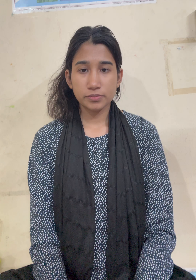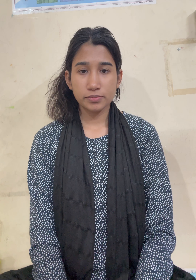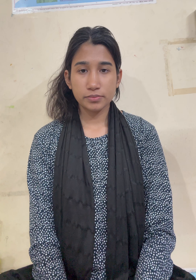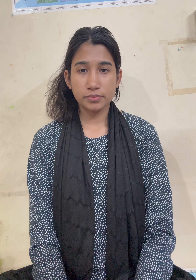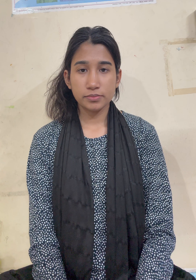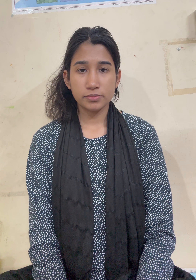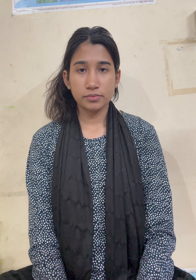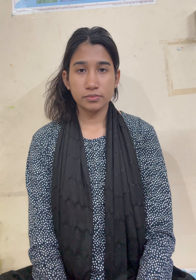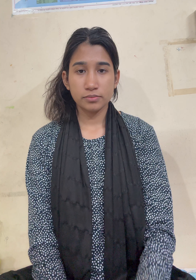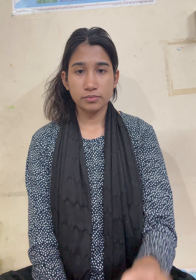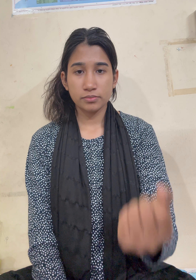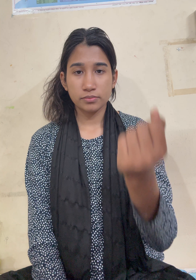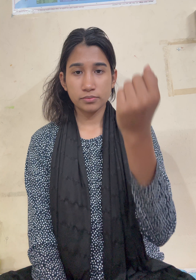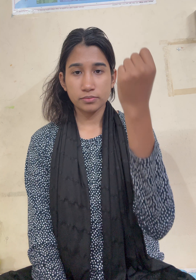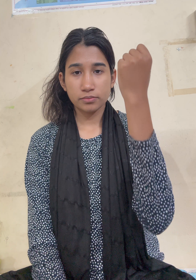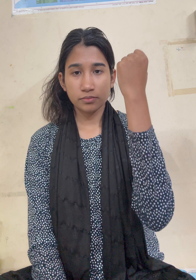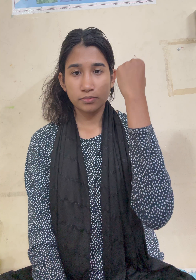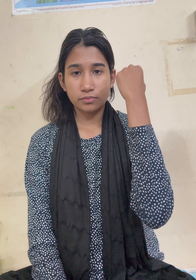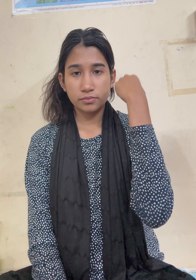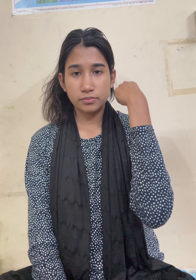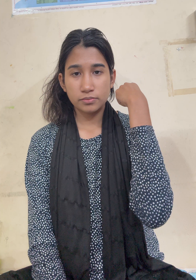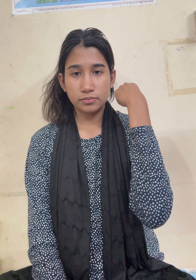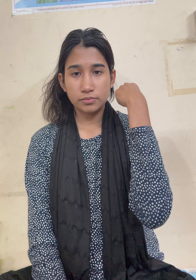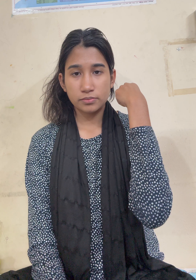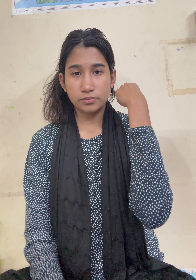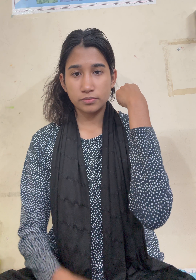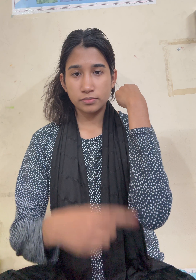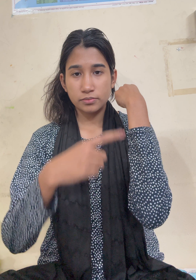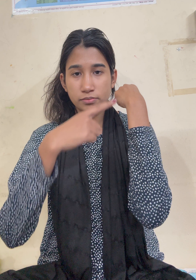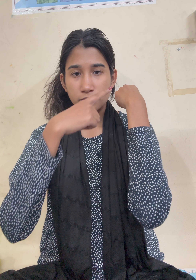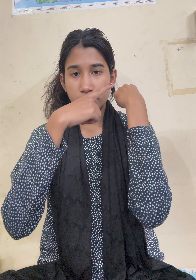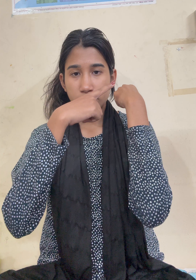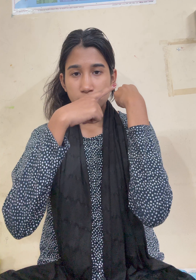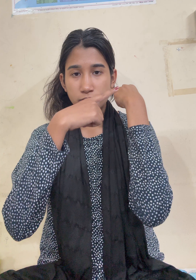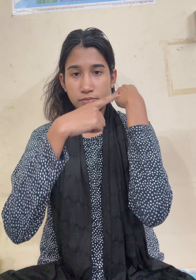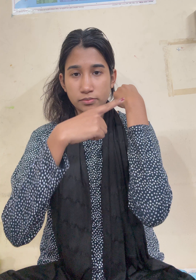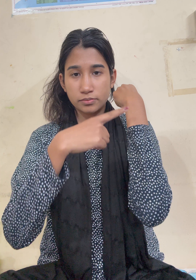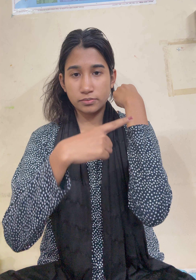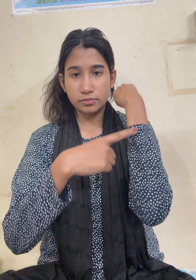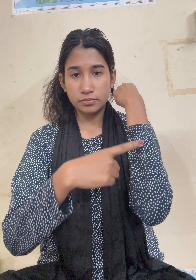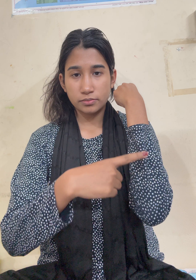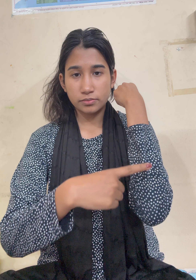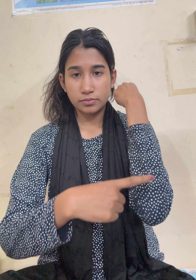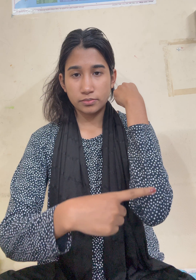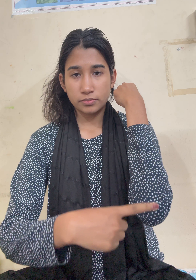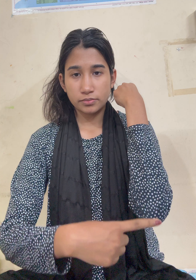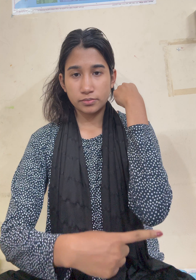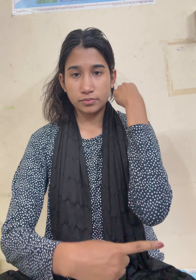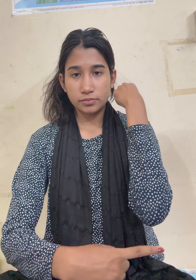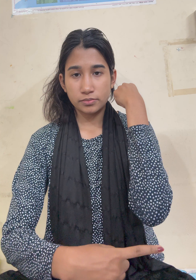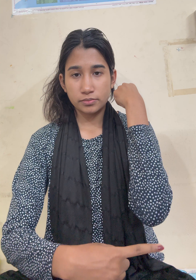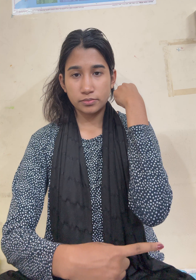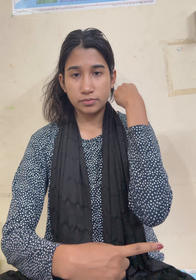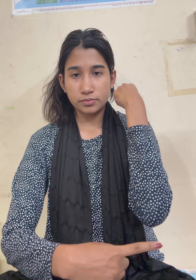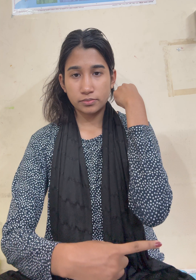হাসপাতাল